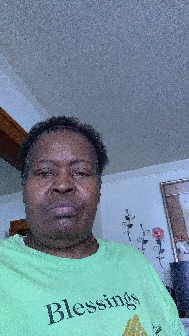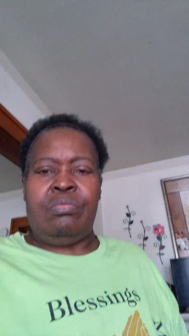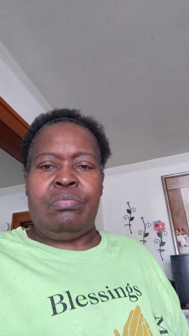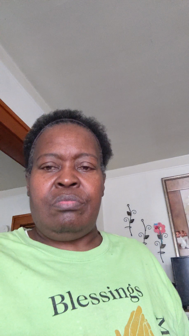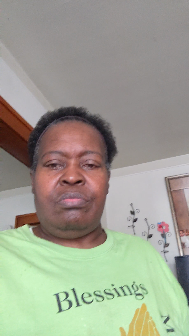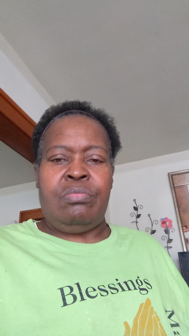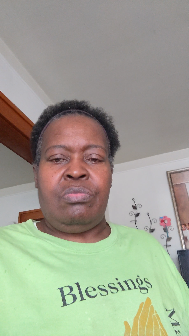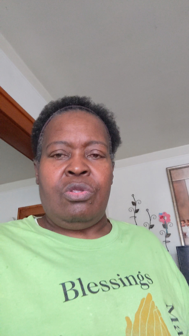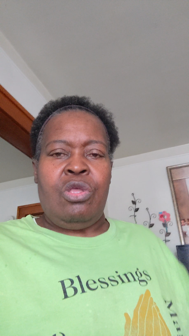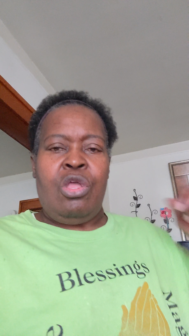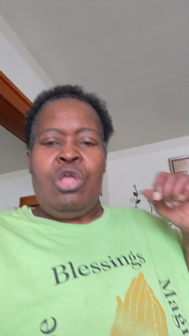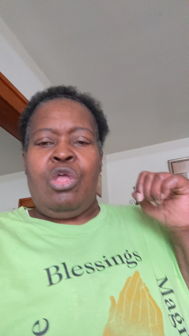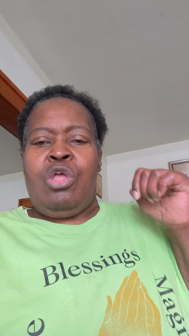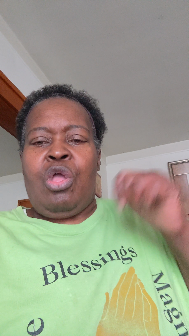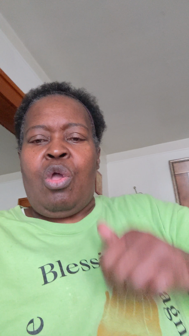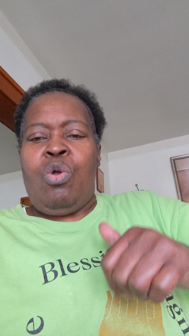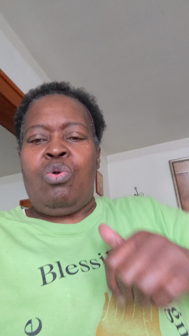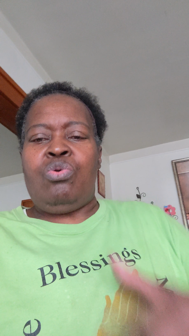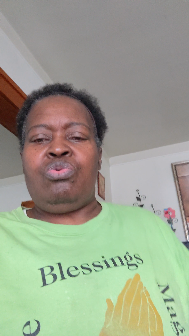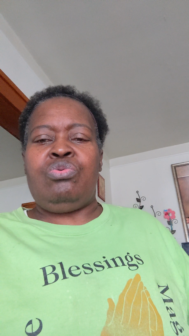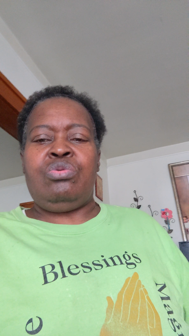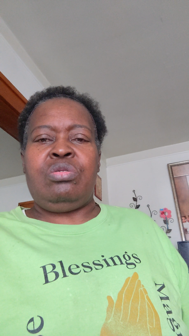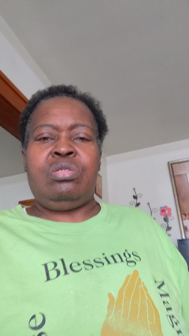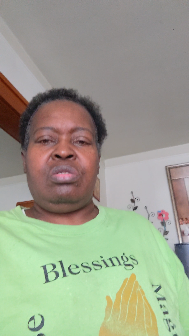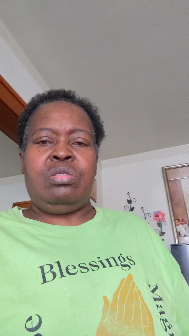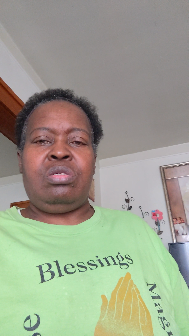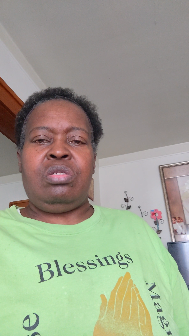coats